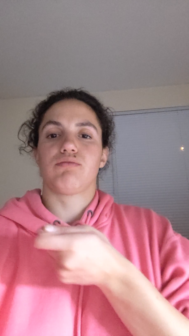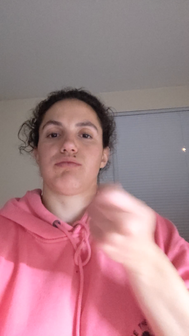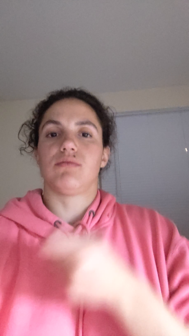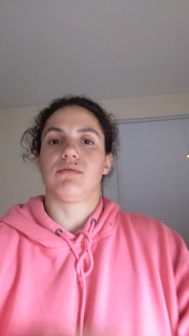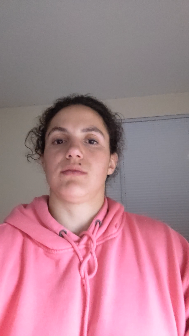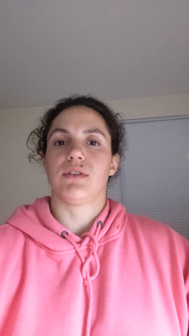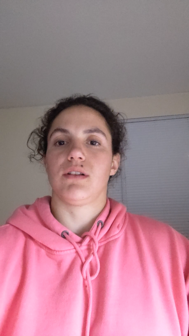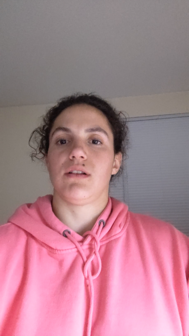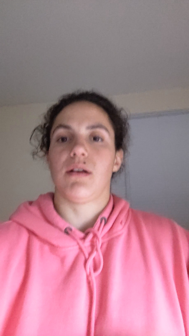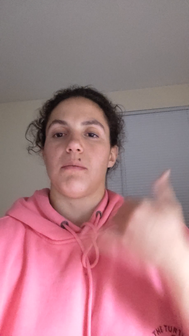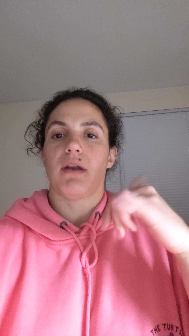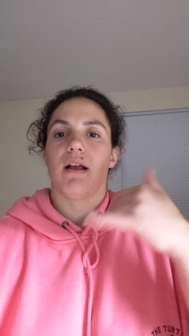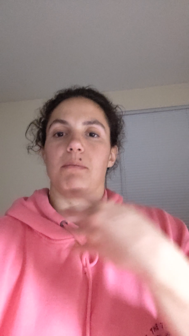playpen